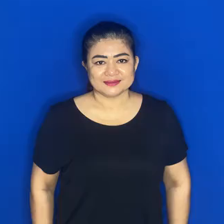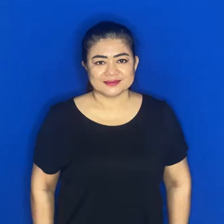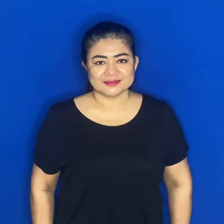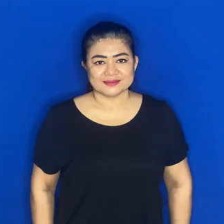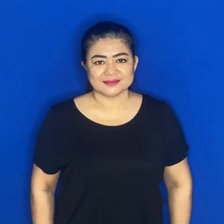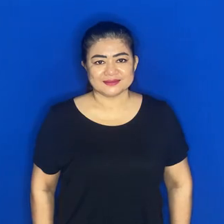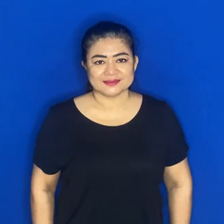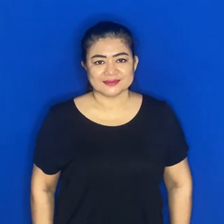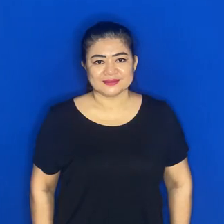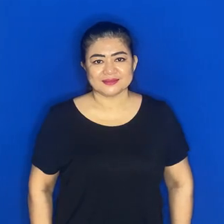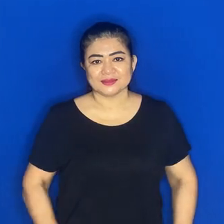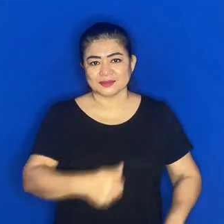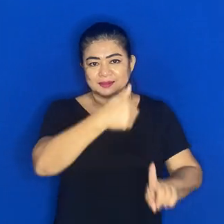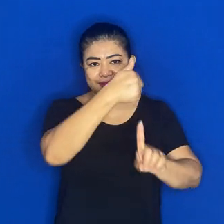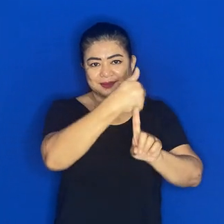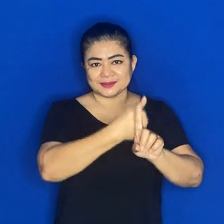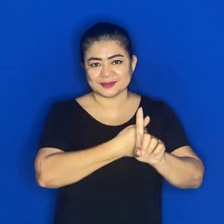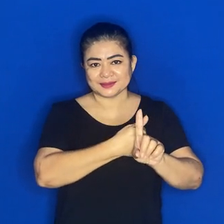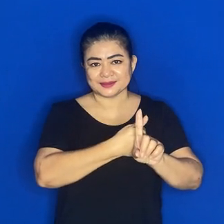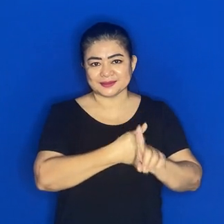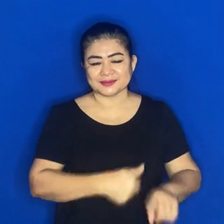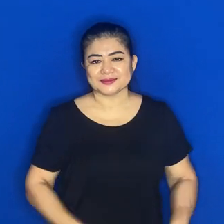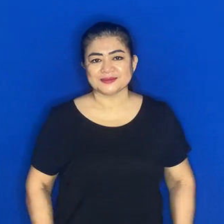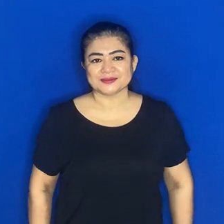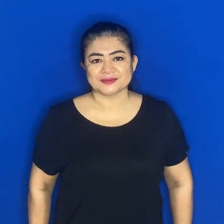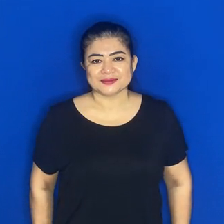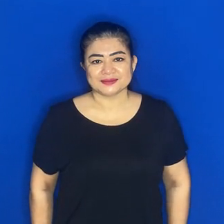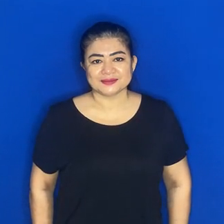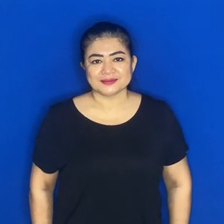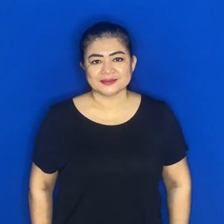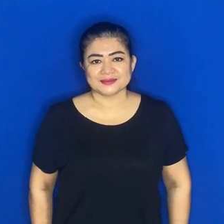april